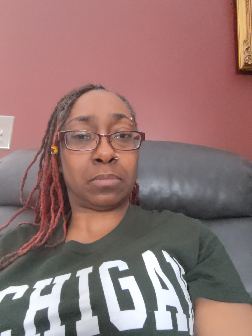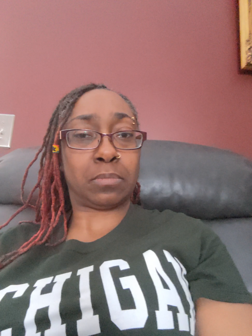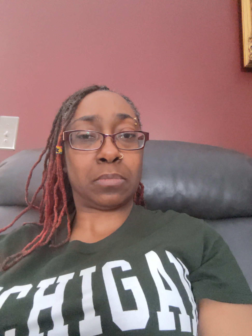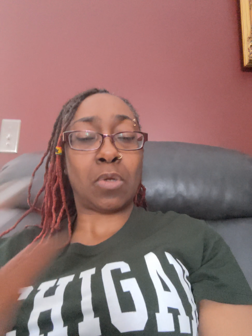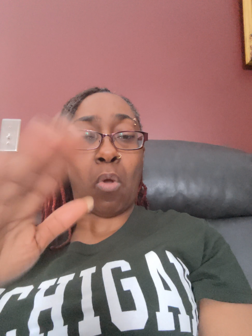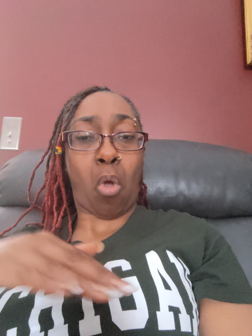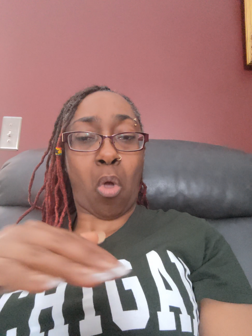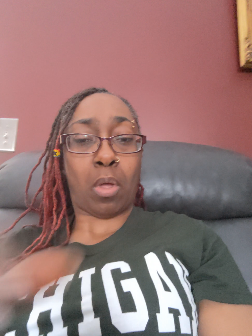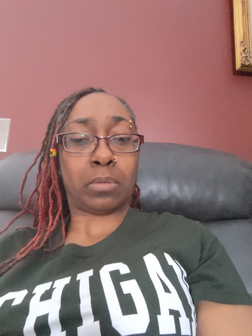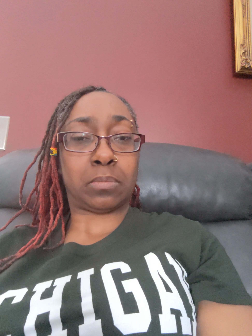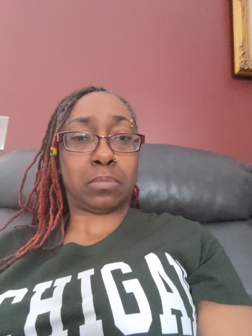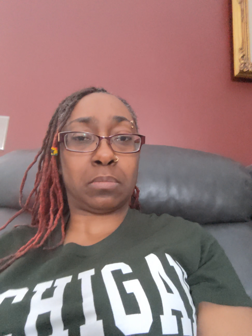on